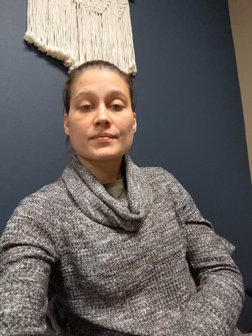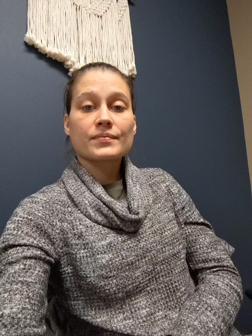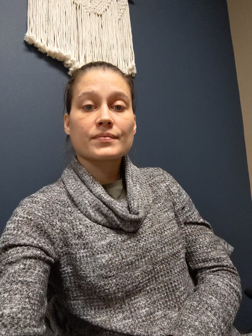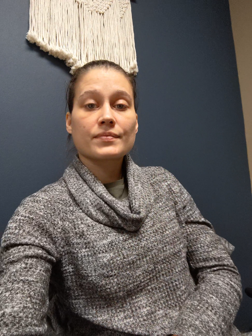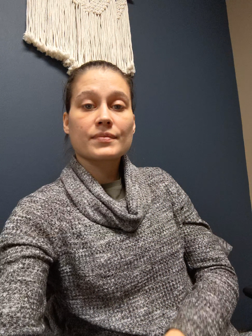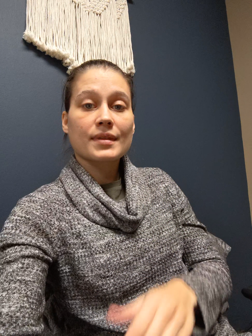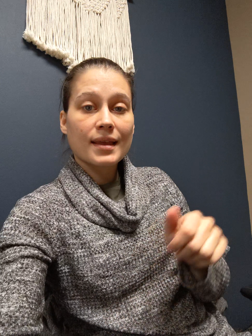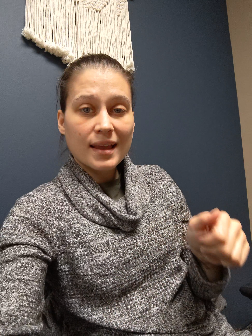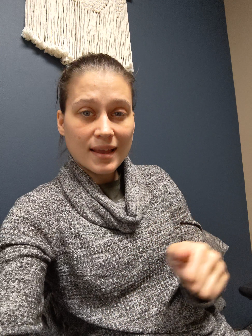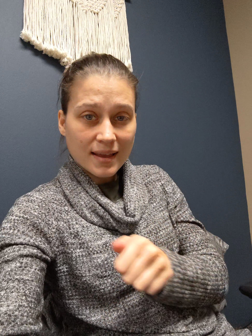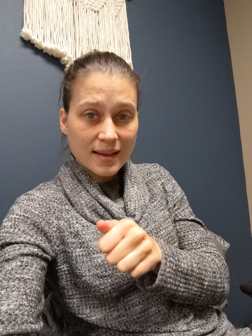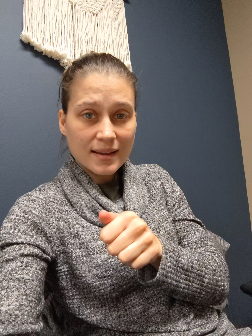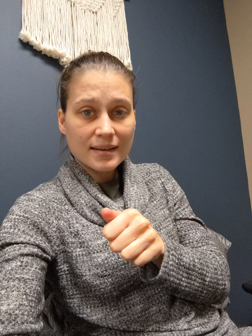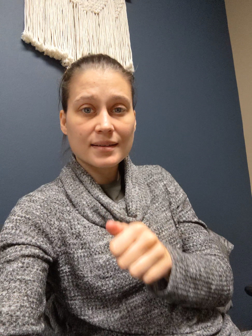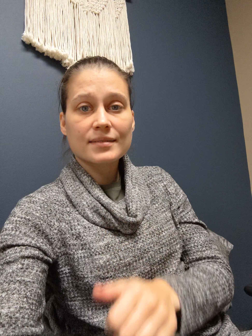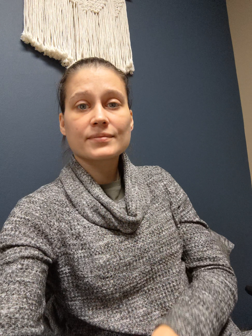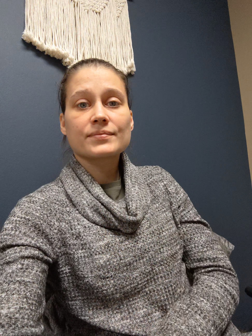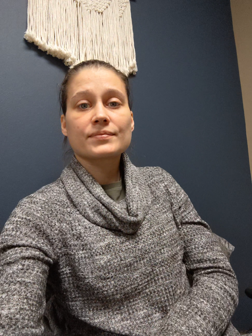hide